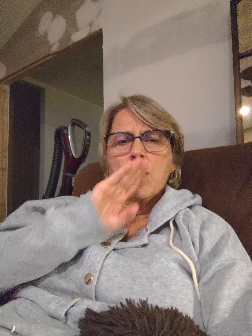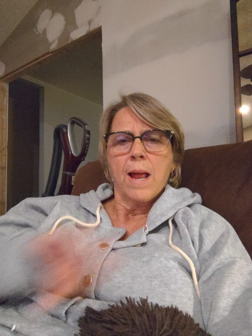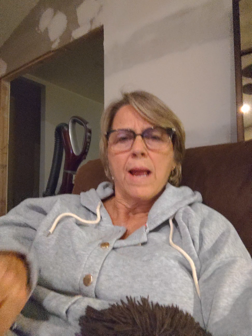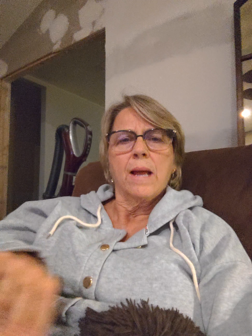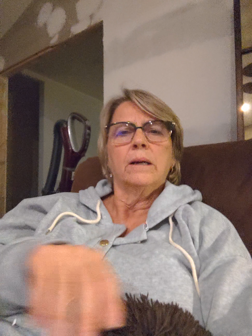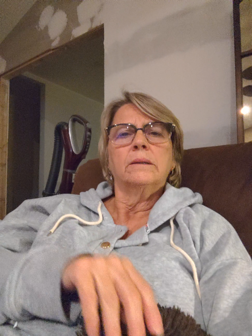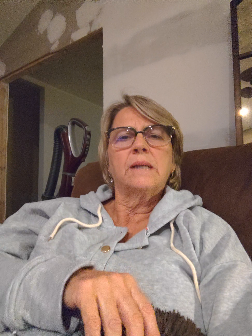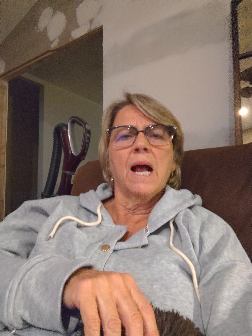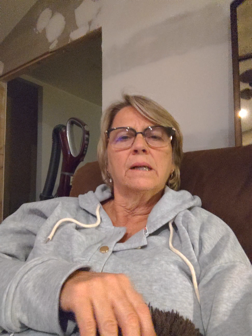quiet